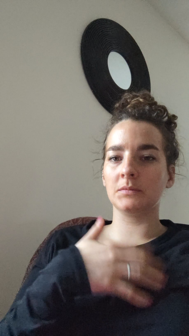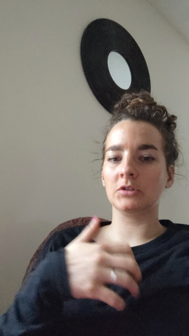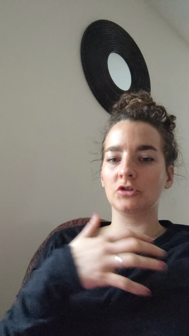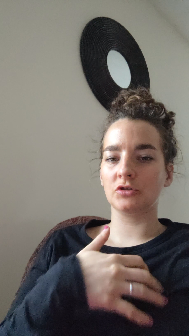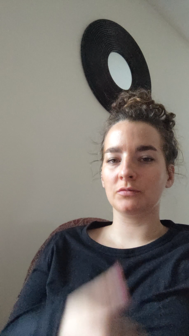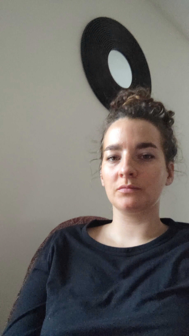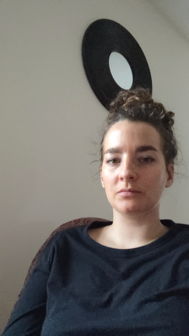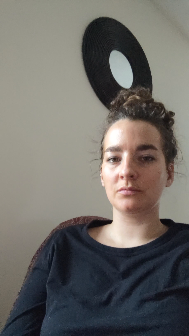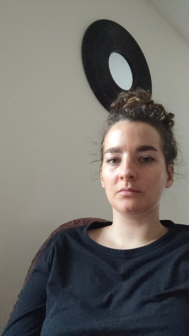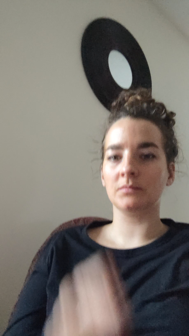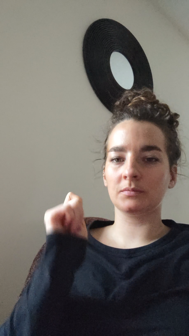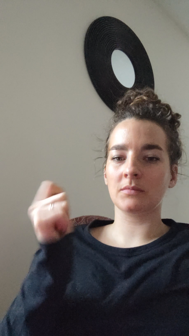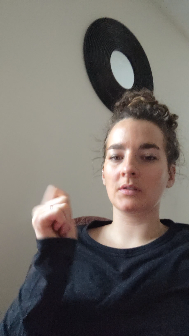bat